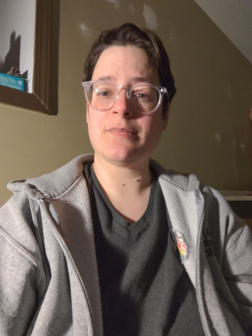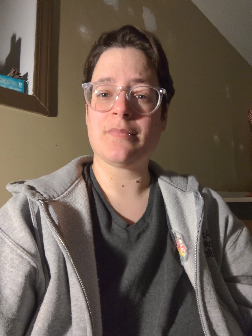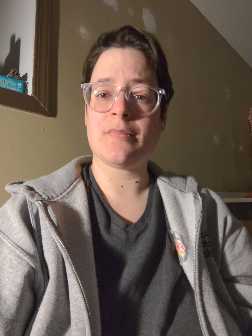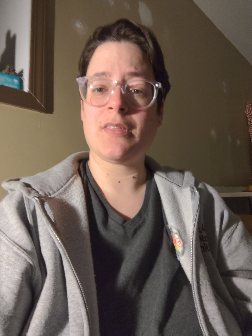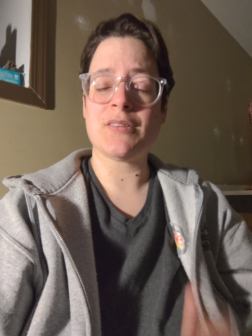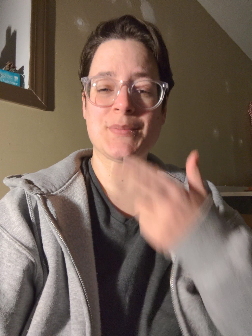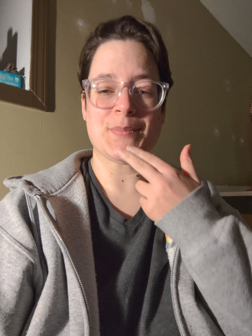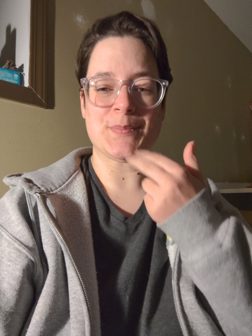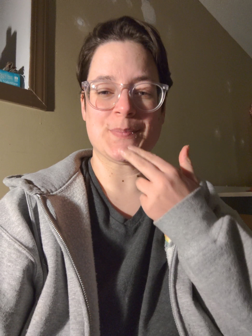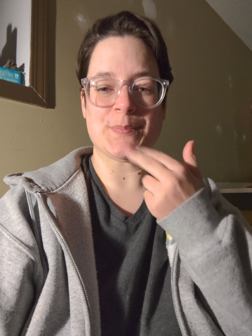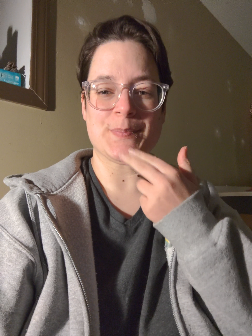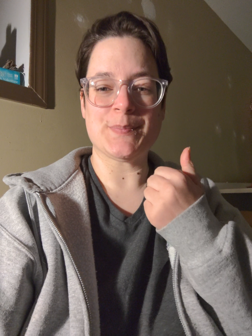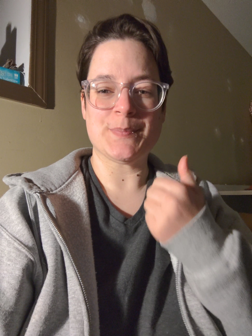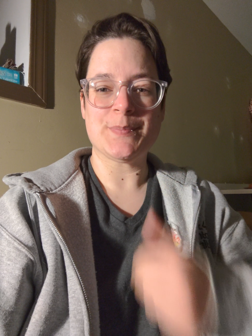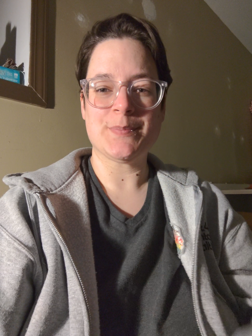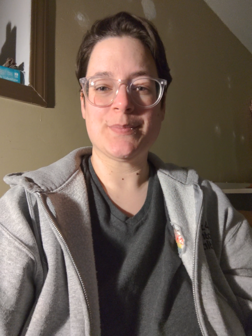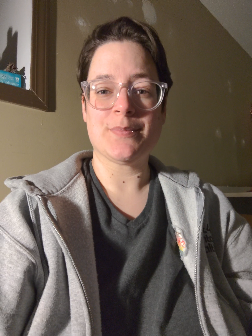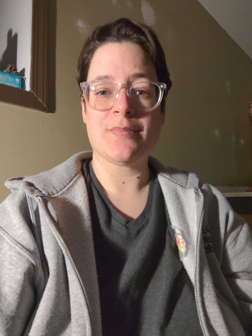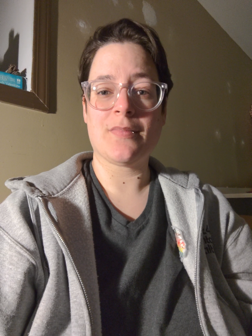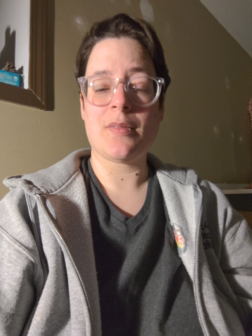cute